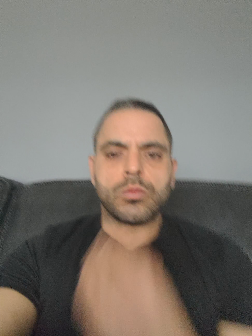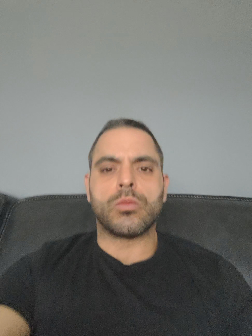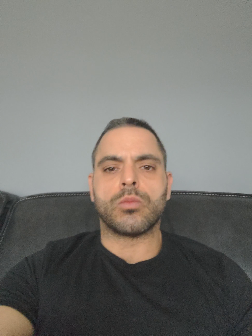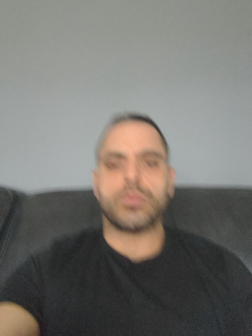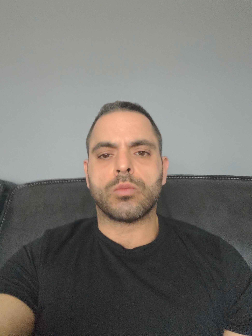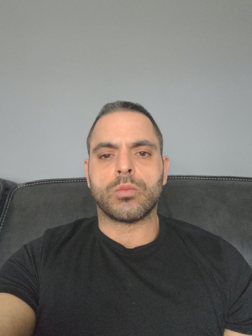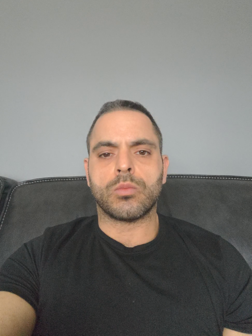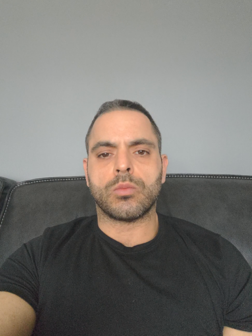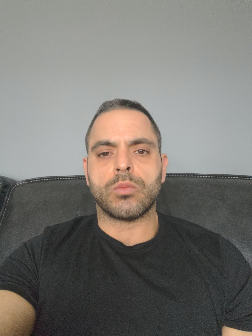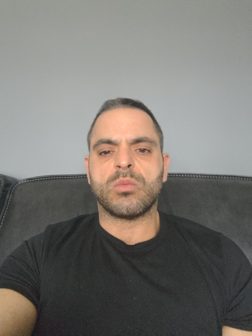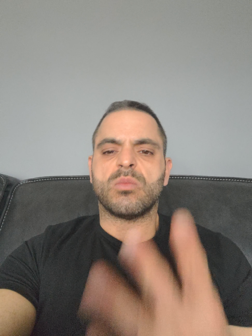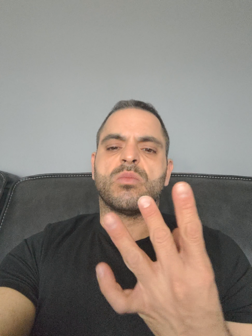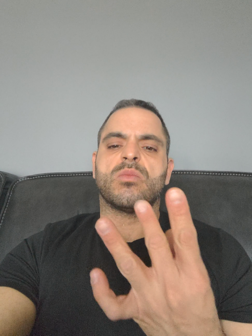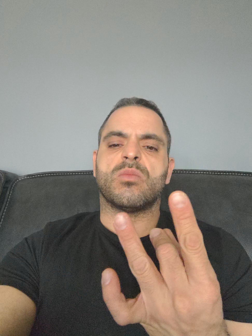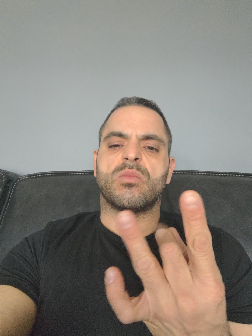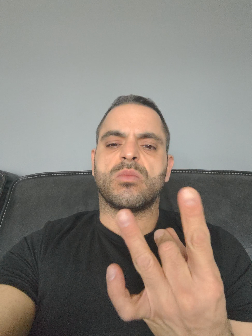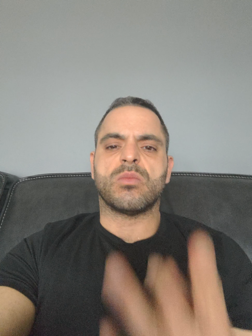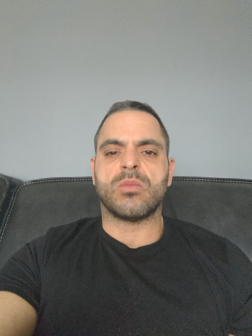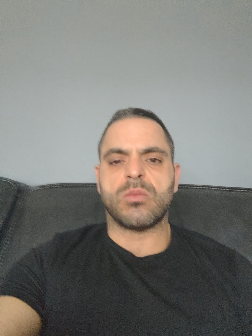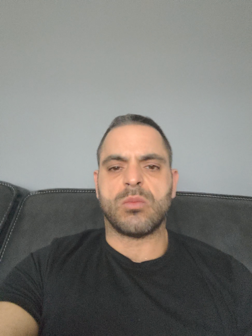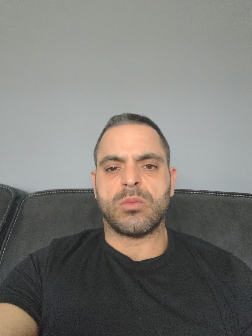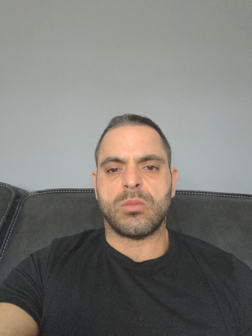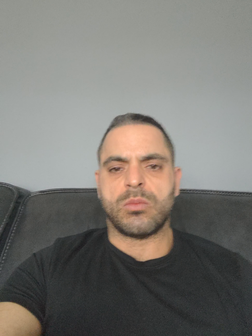sticky